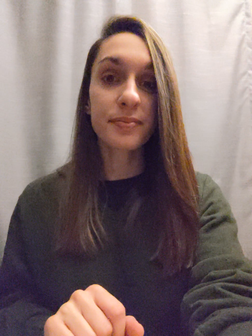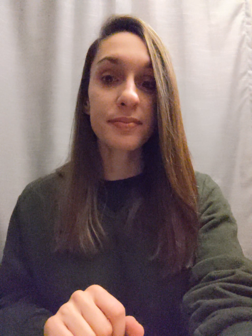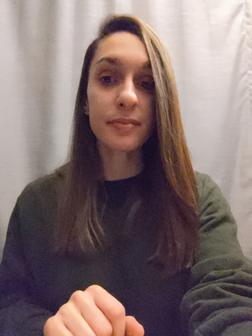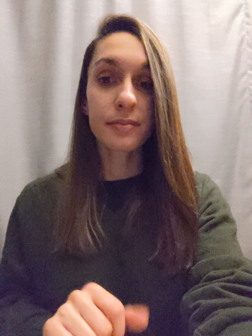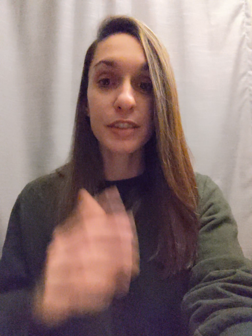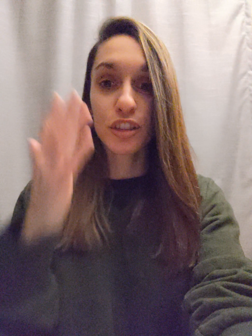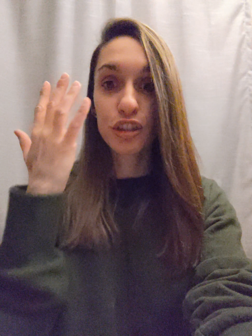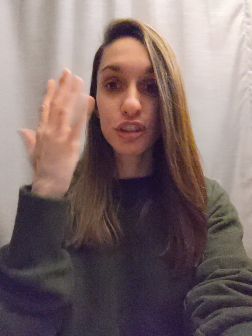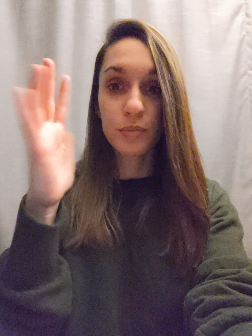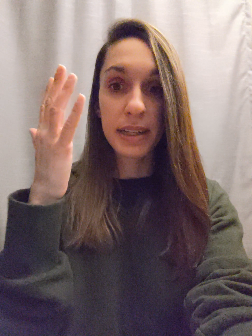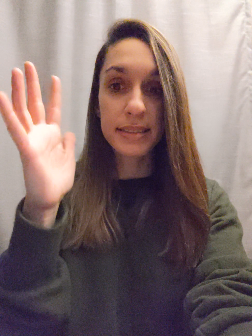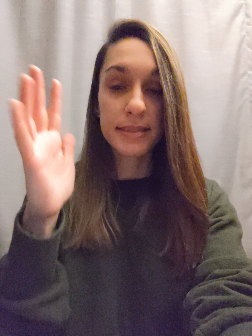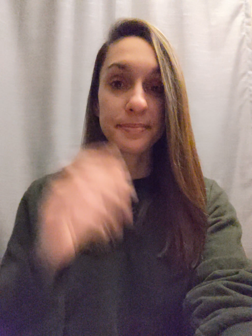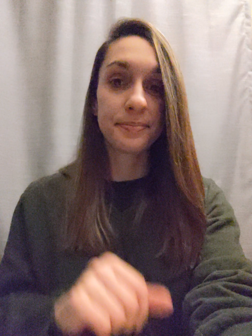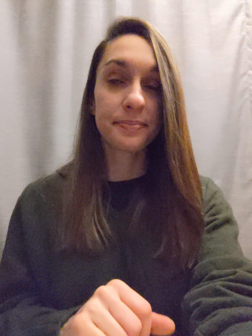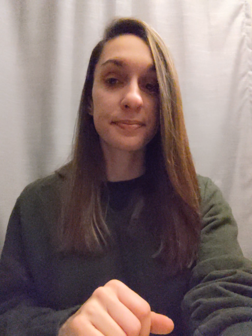tree